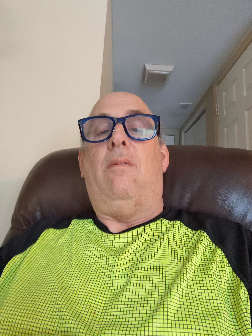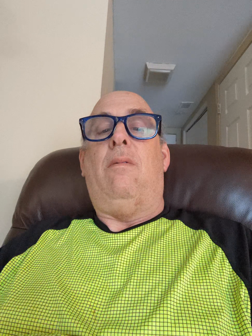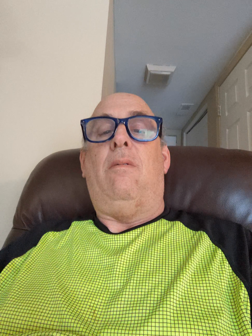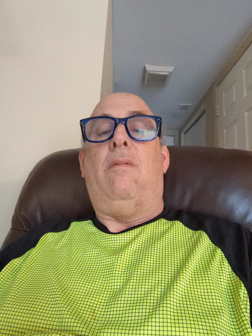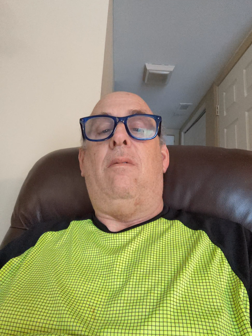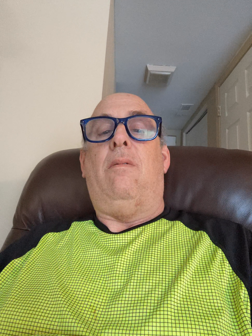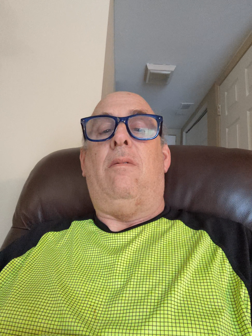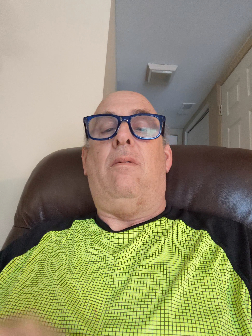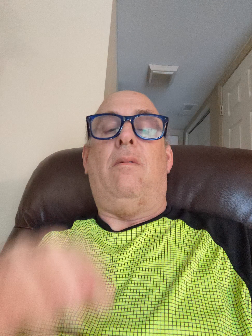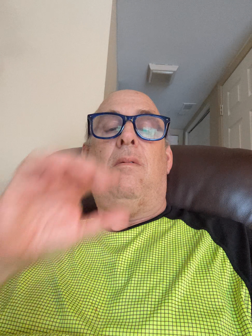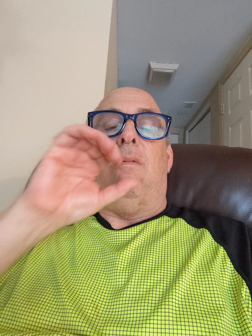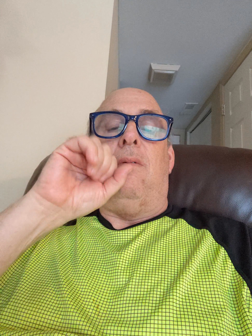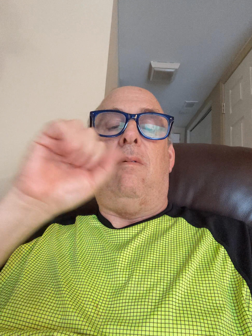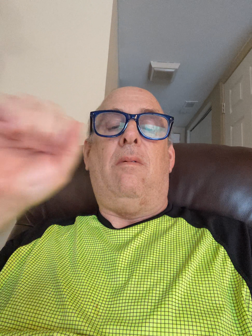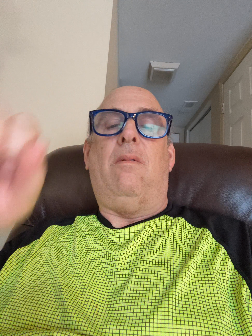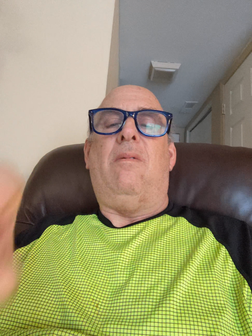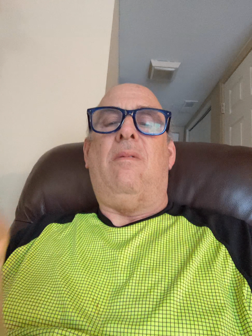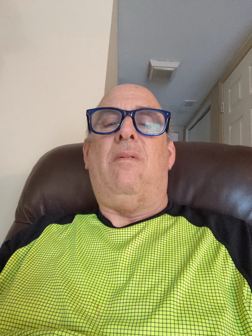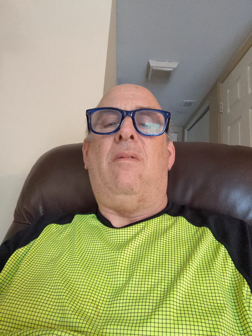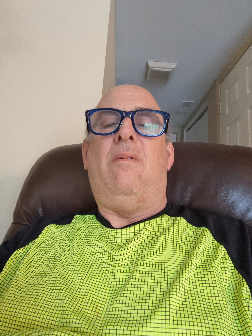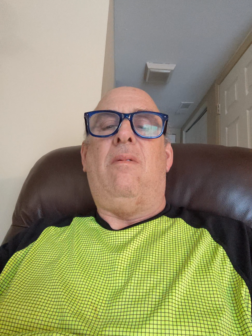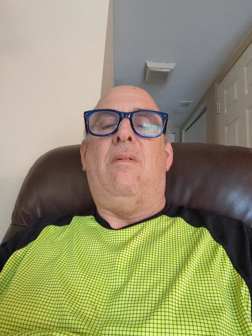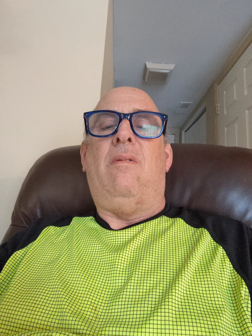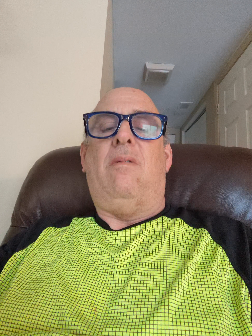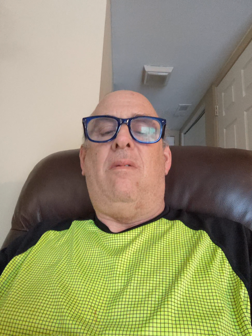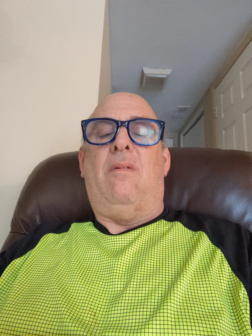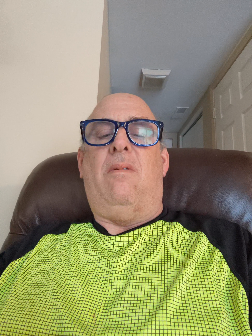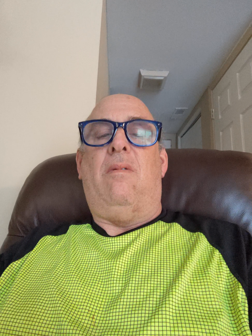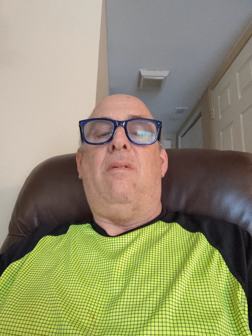carrot